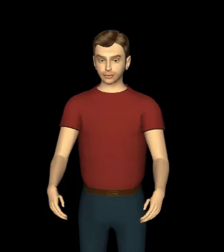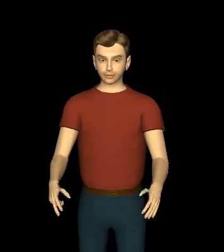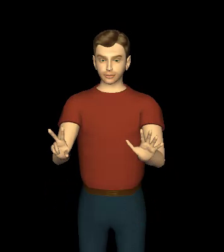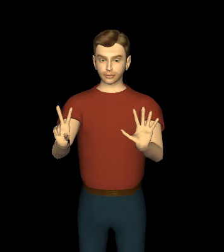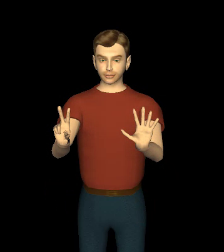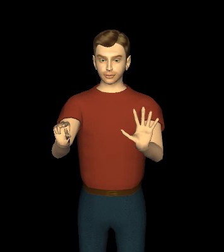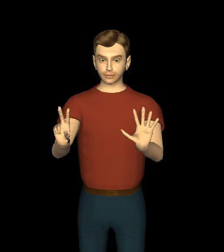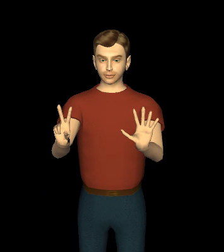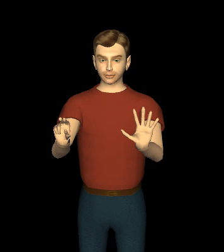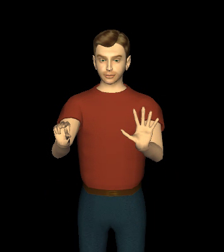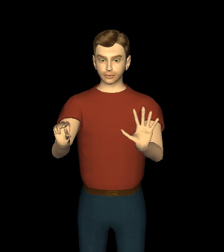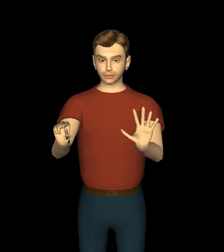80